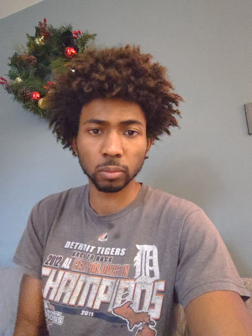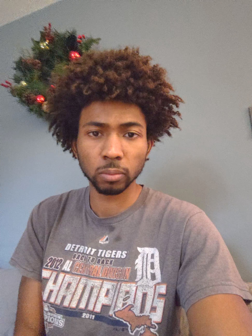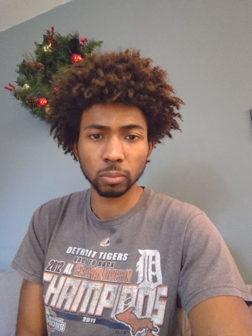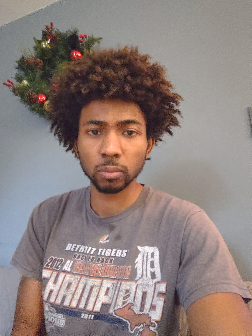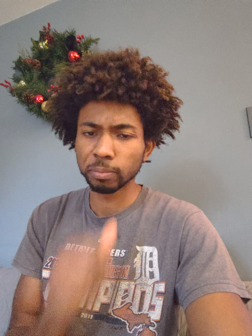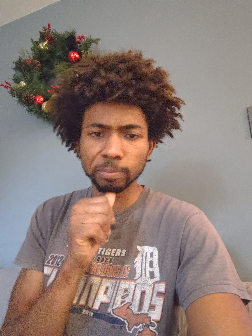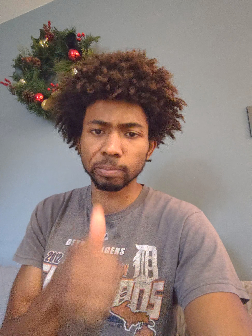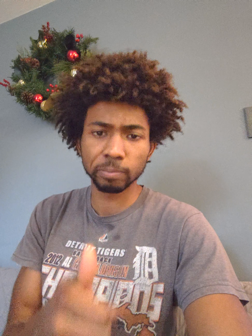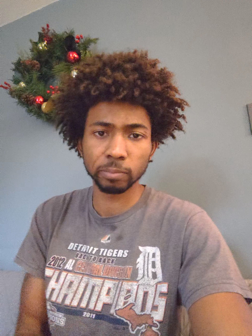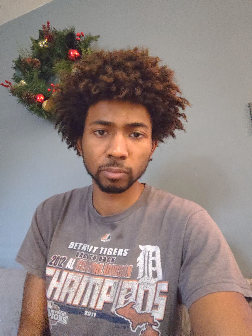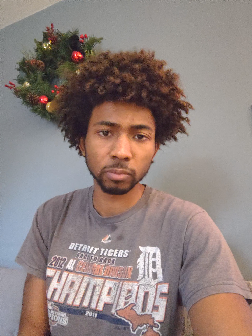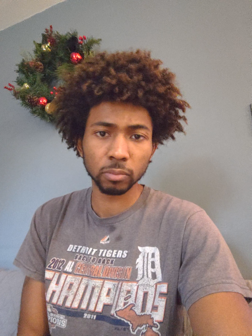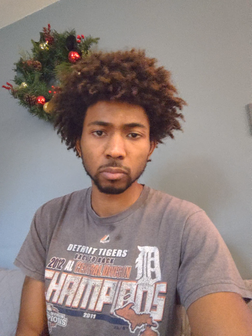not